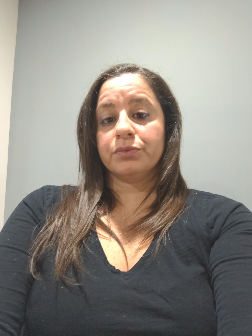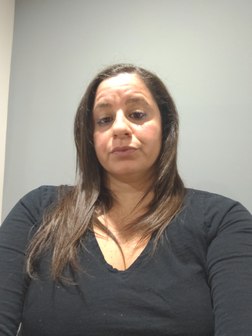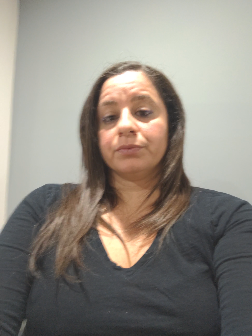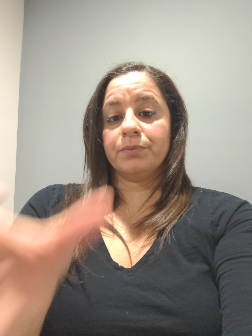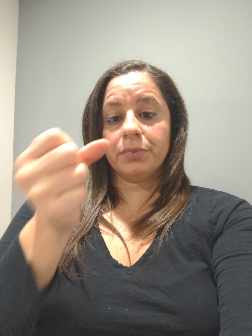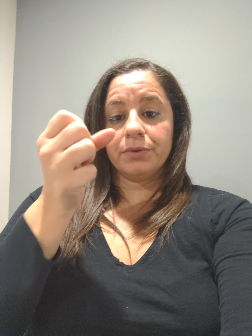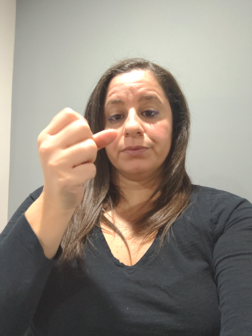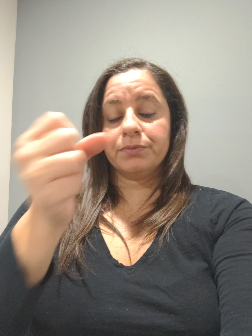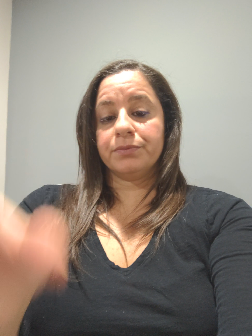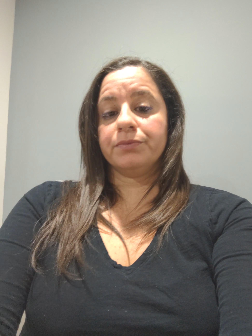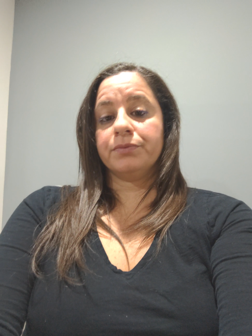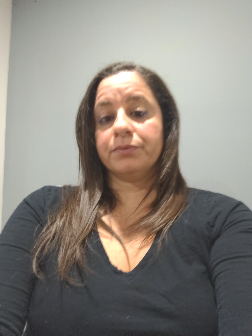milk